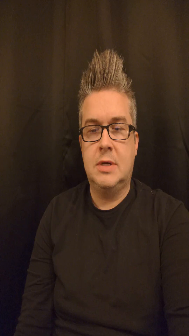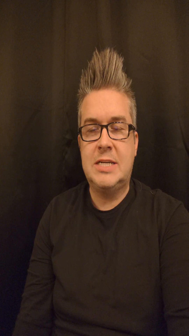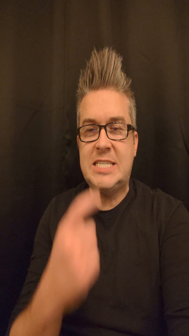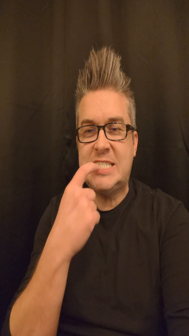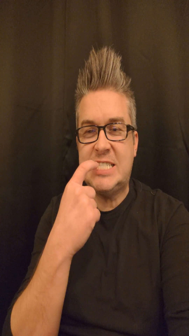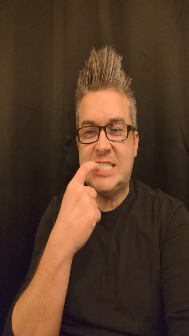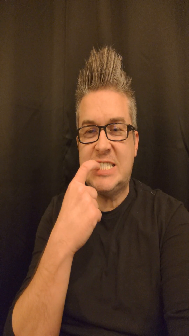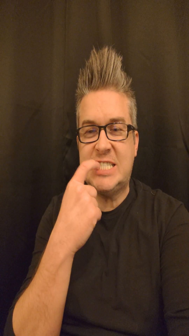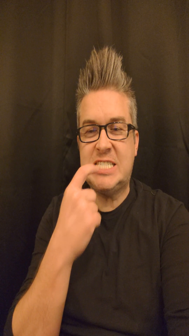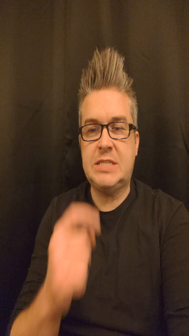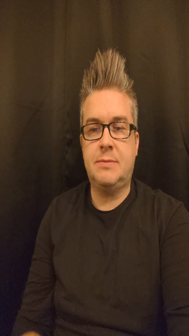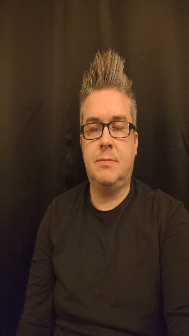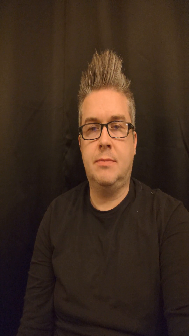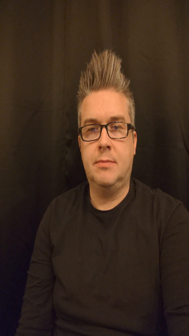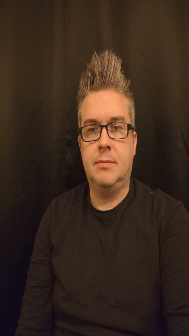window